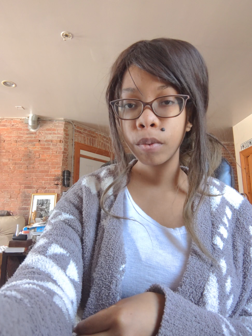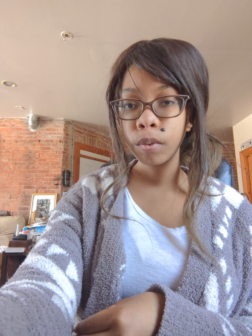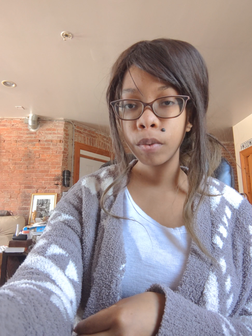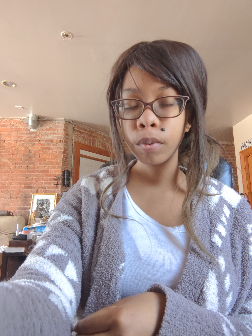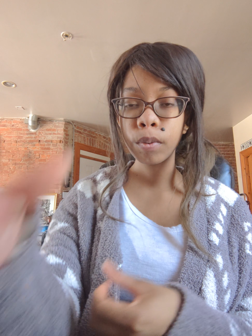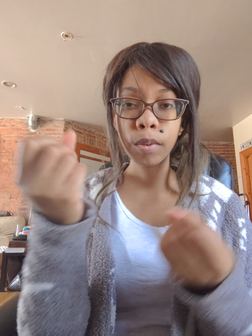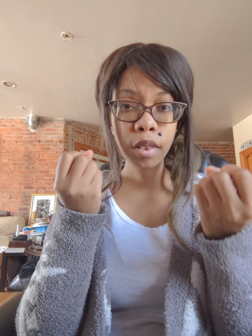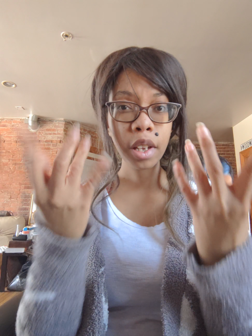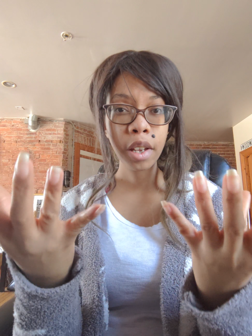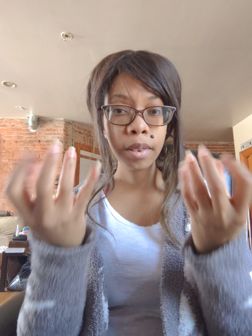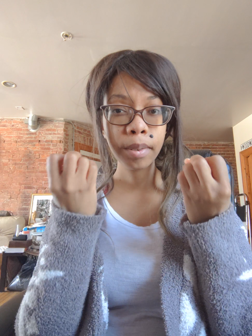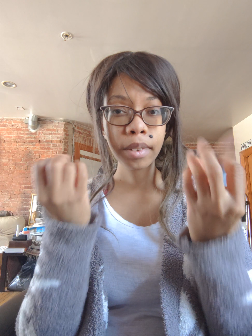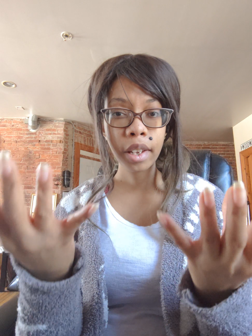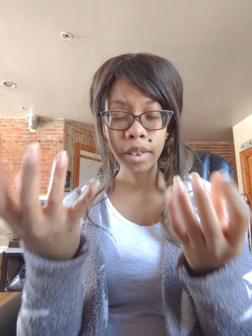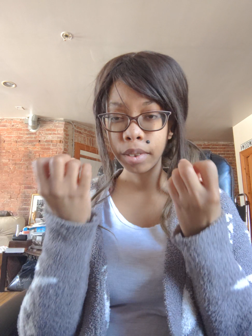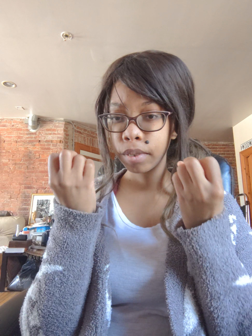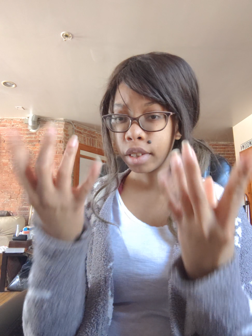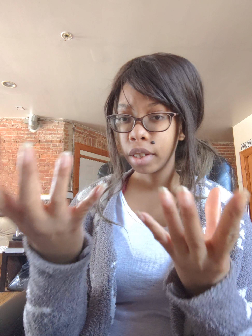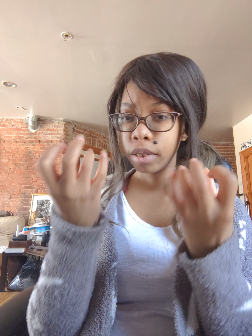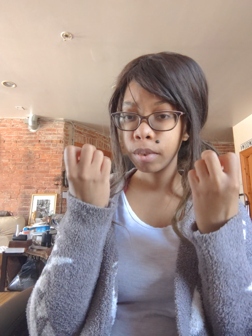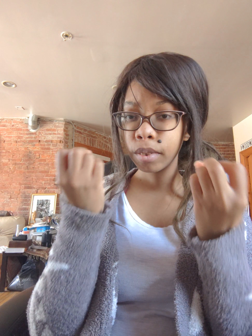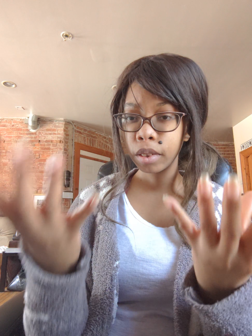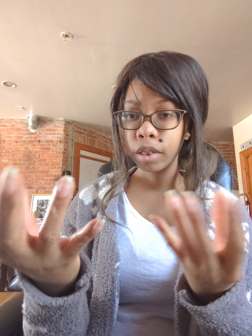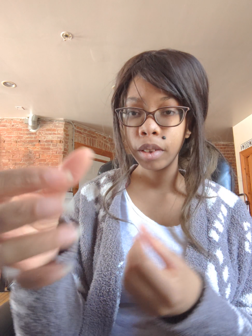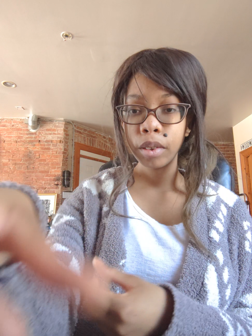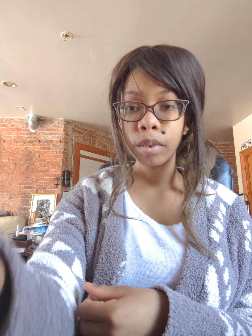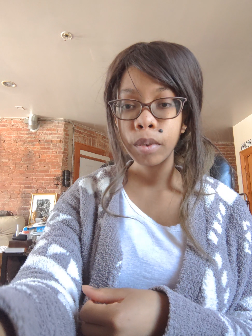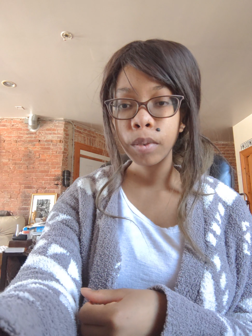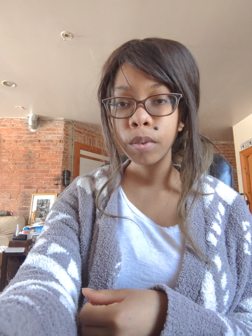many